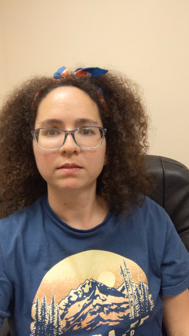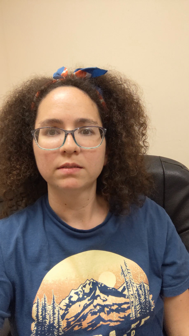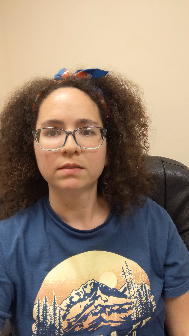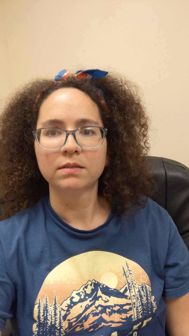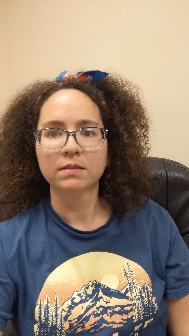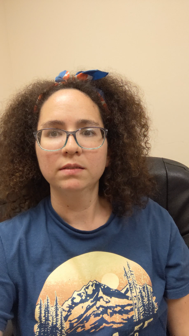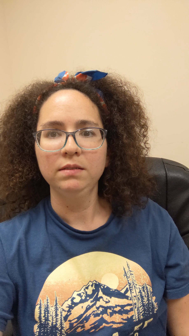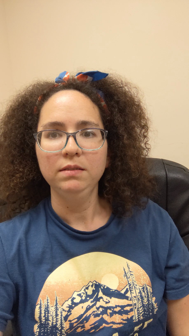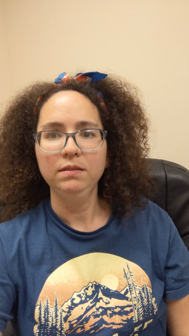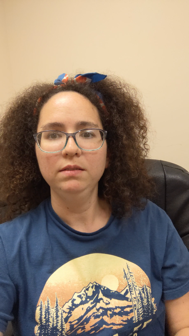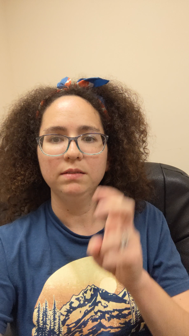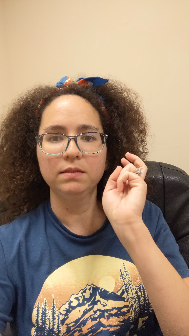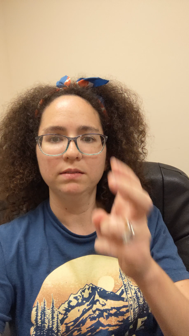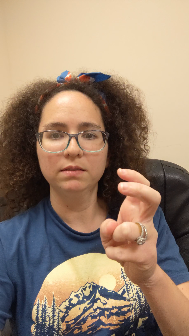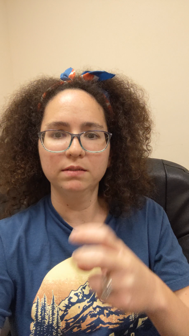hard